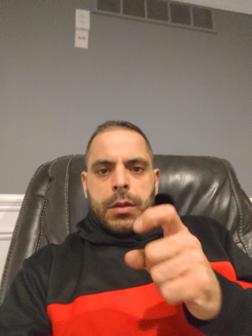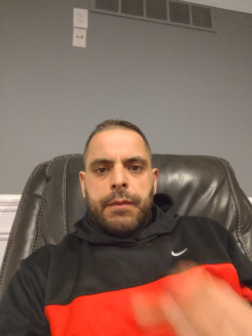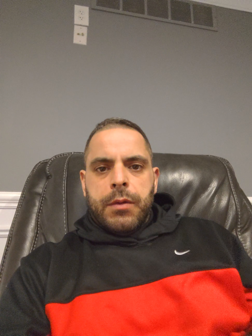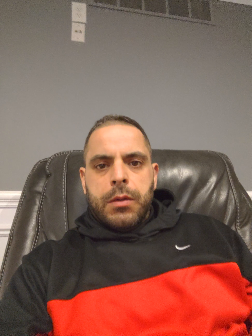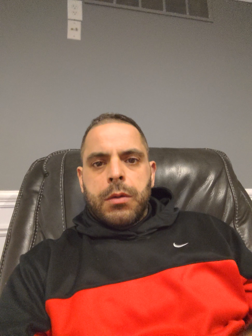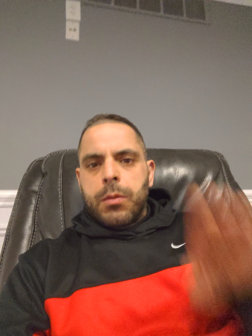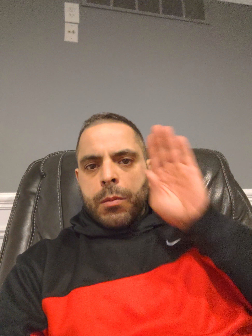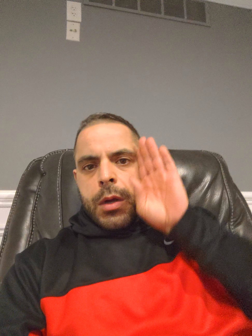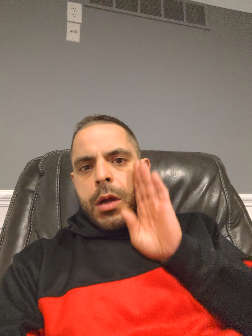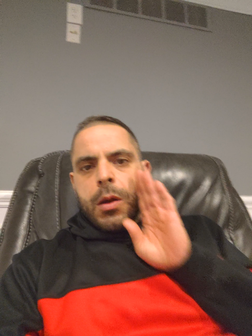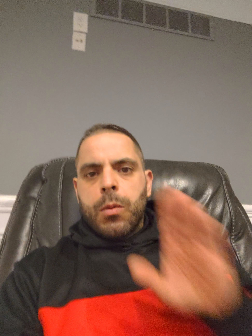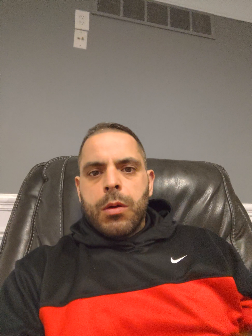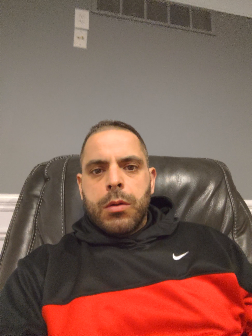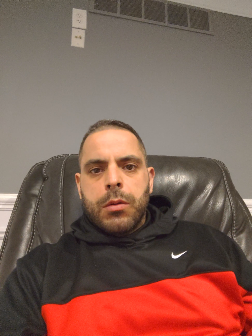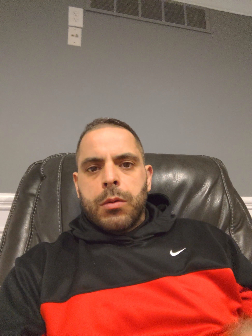brown